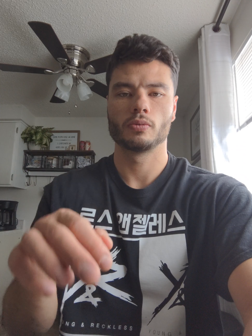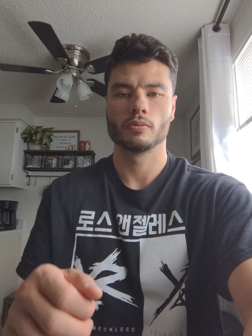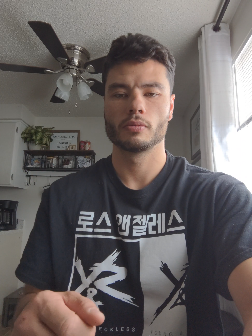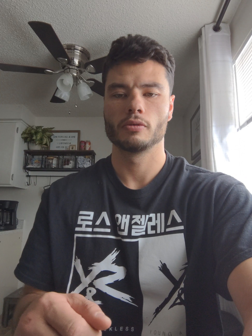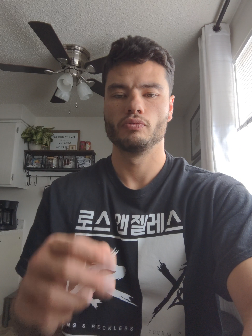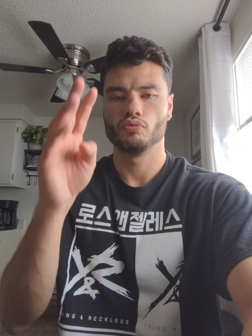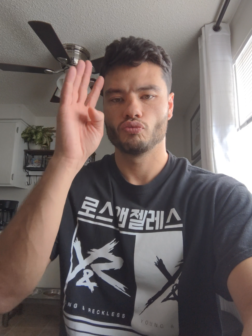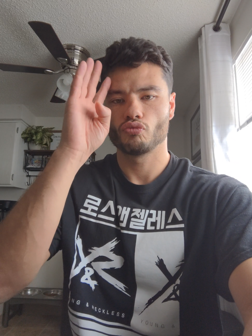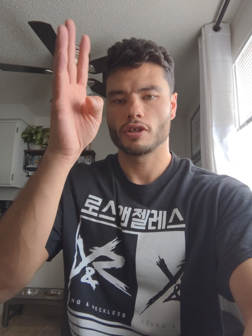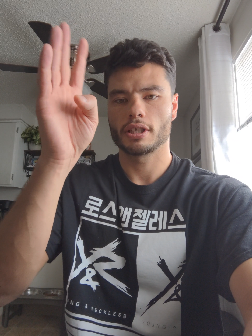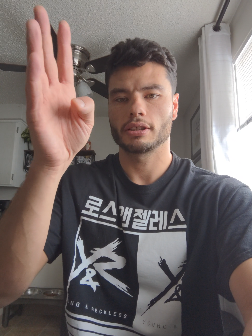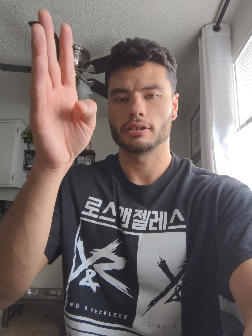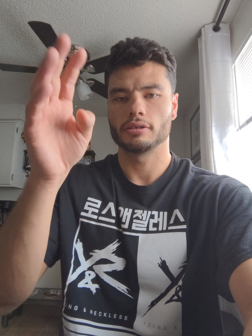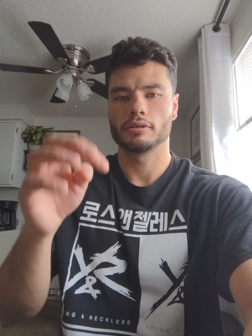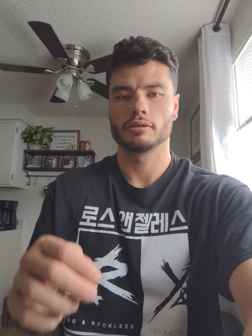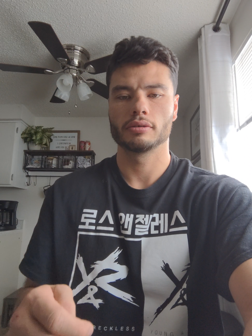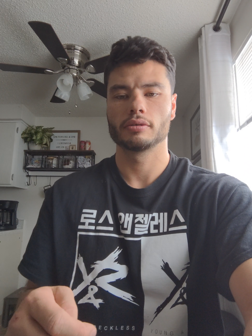pretend